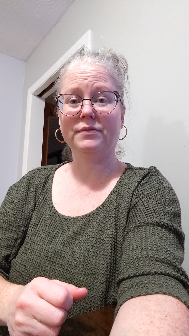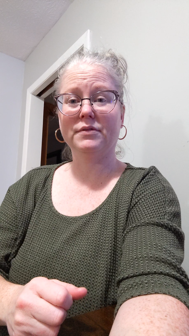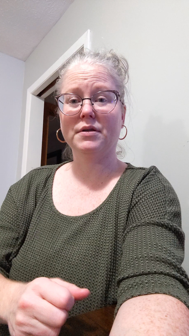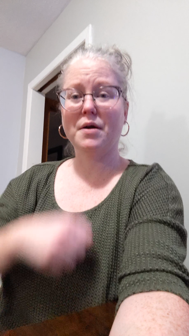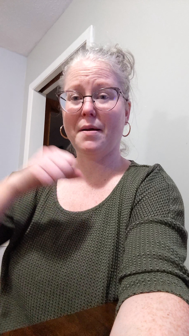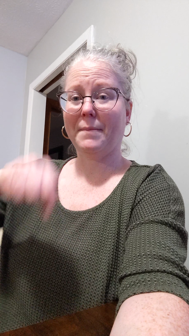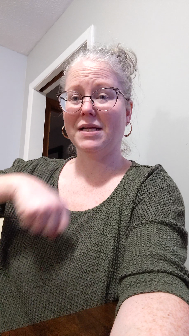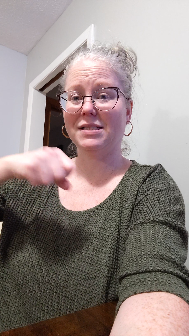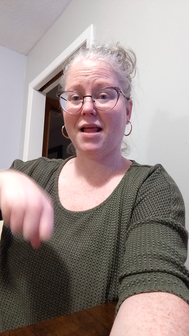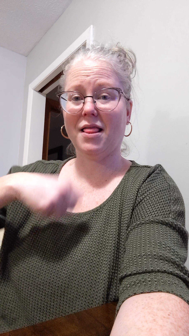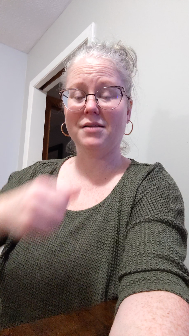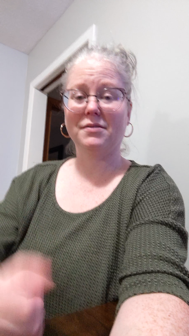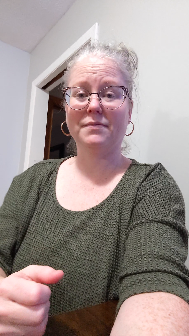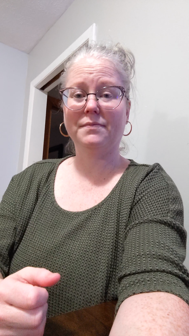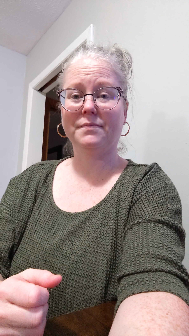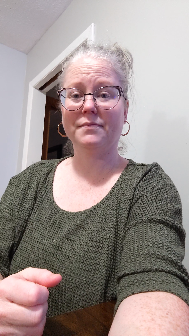bicycle